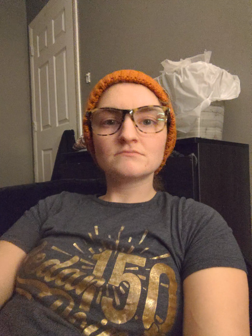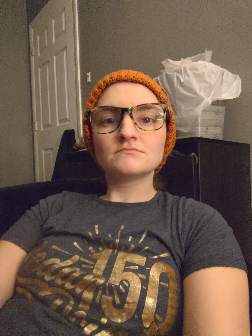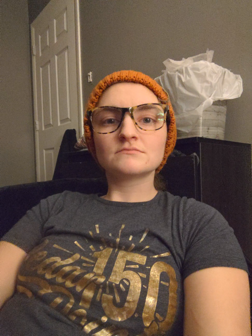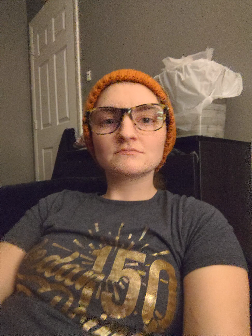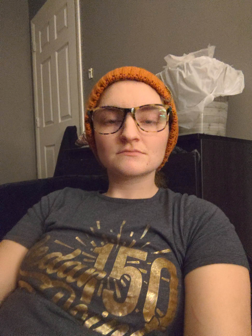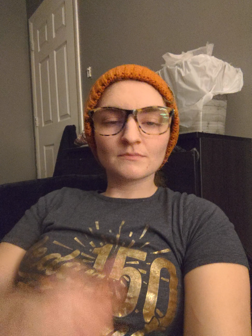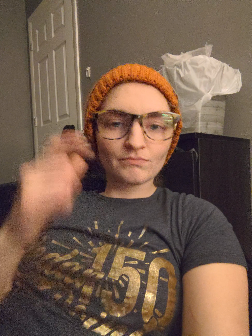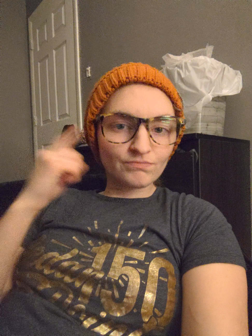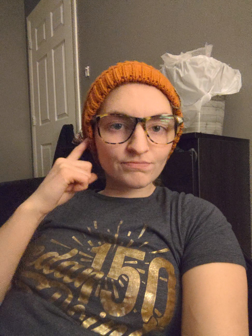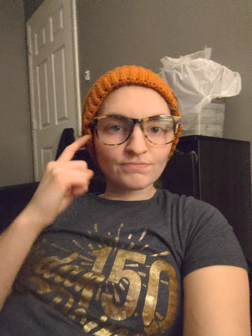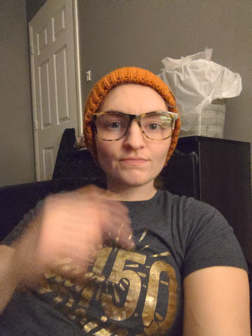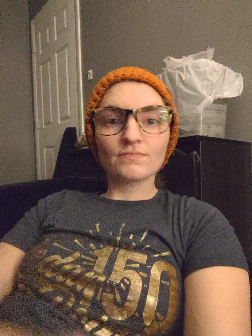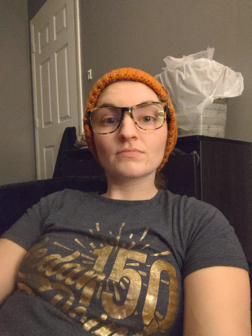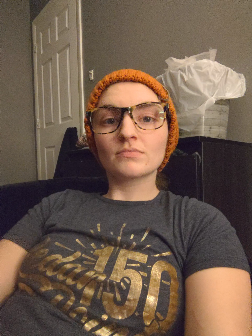ear